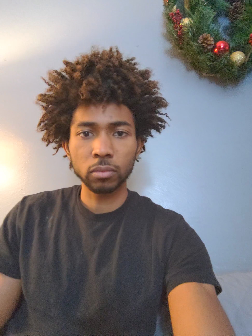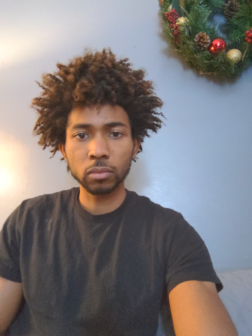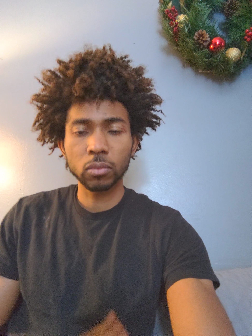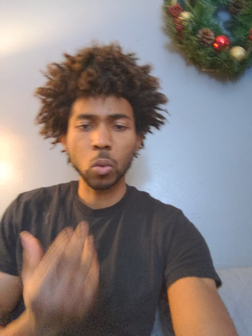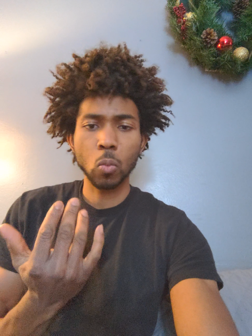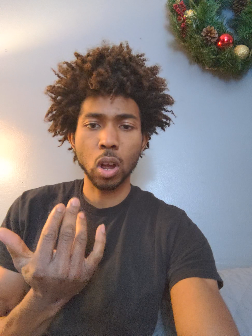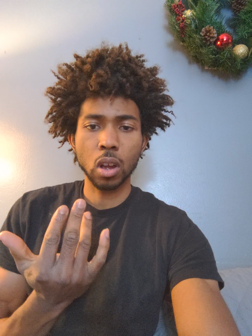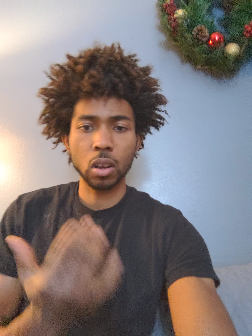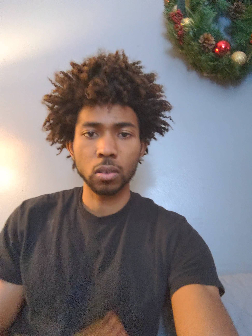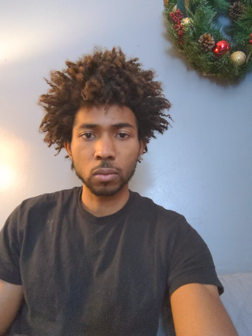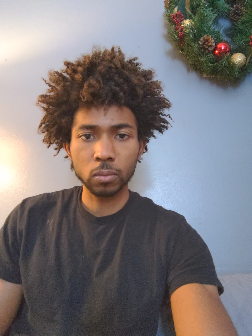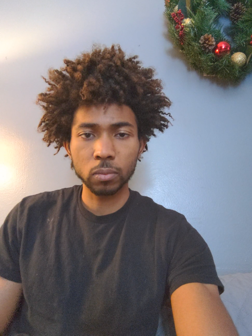wait